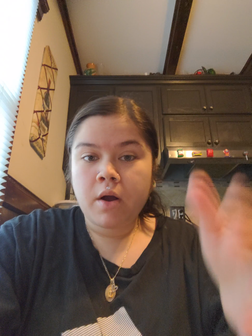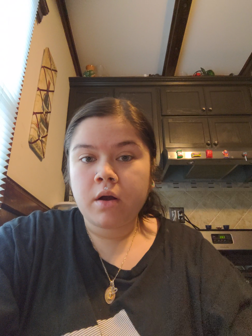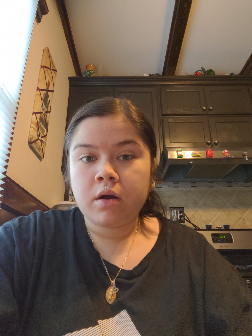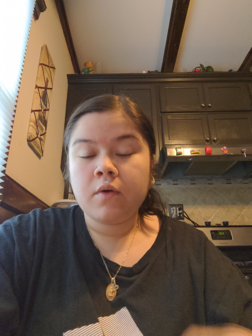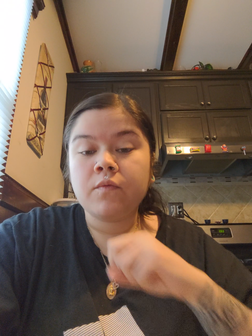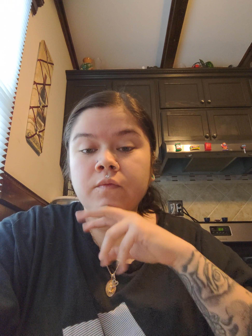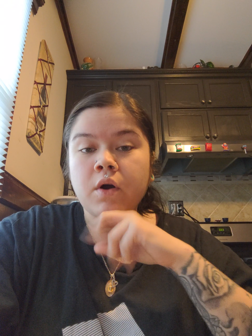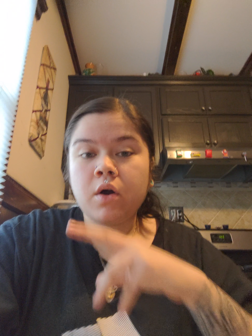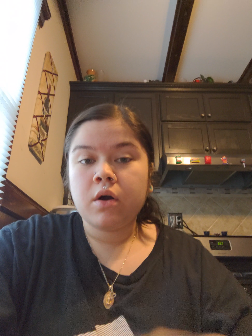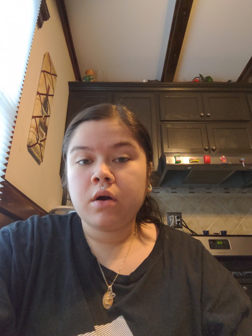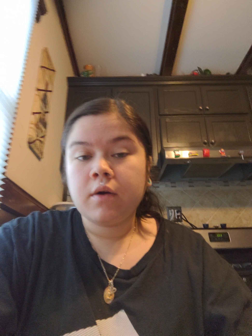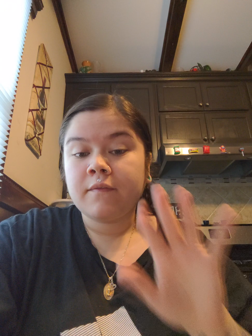frog